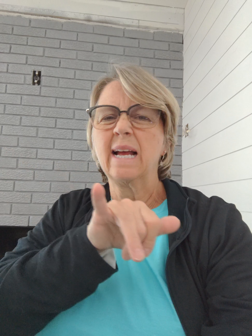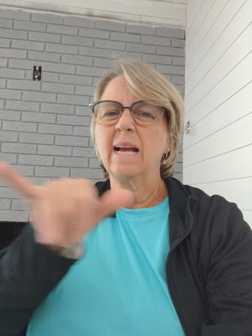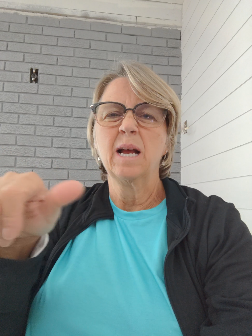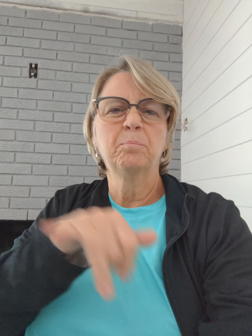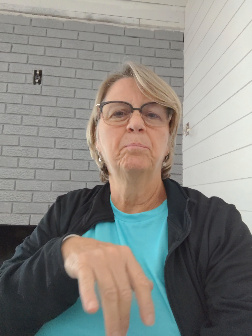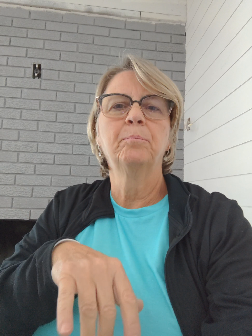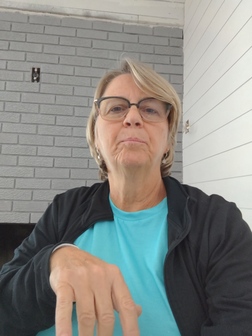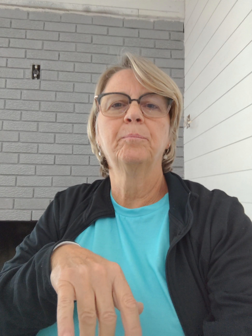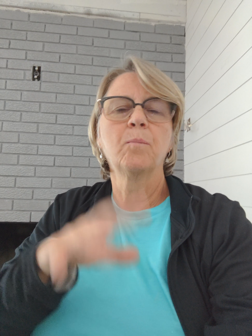same